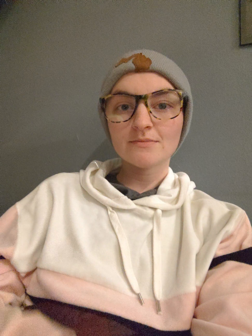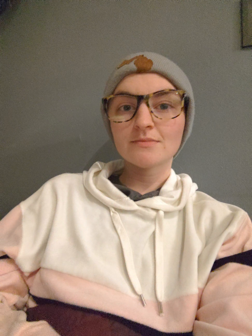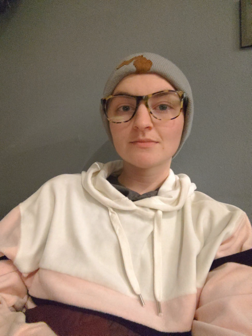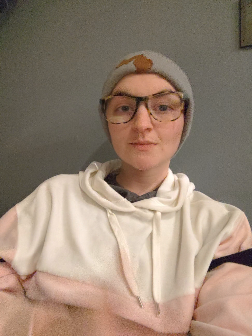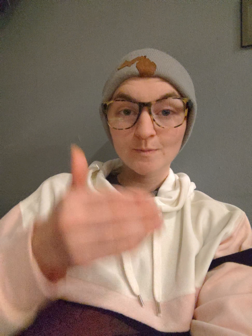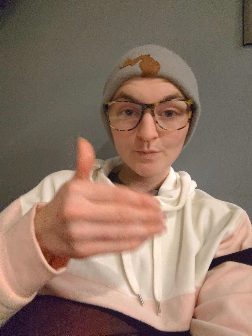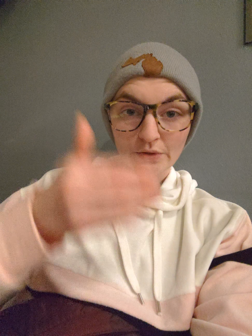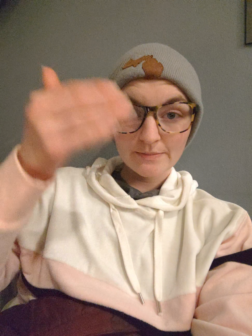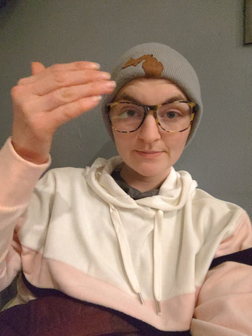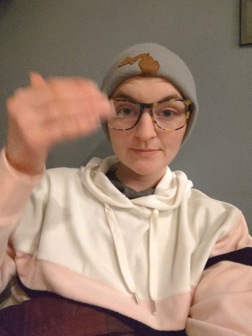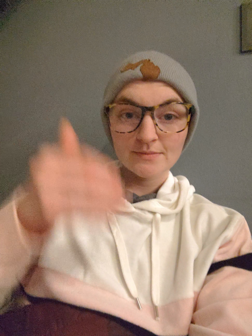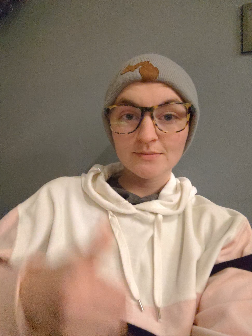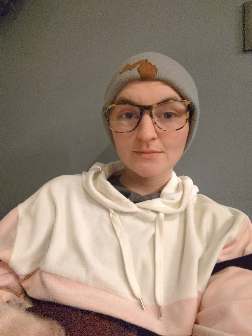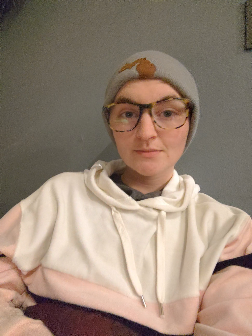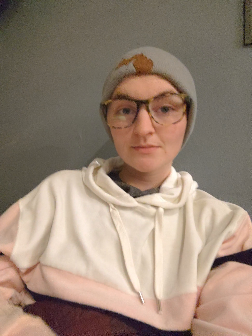window